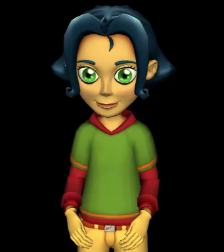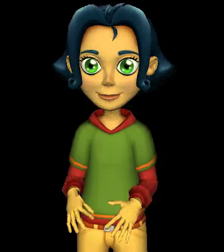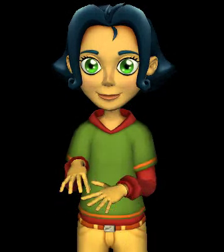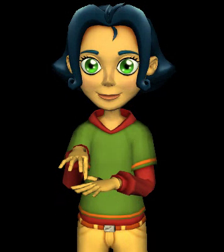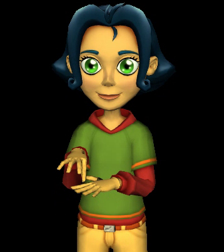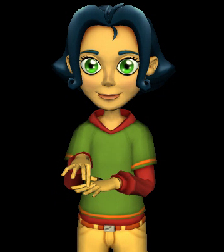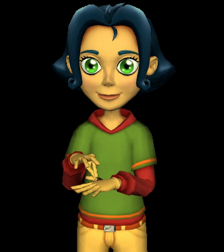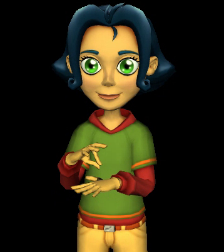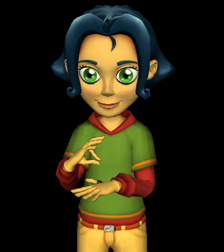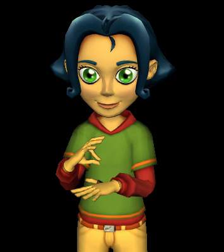زواج